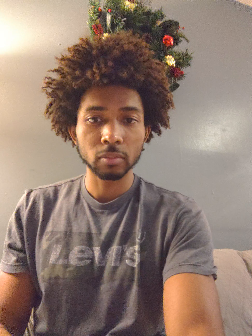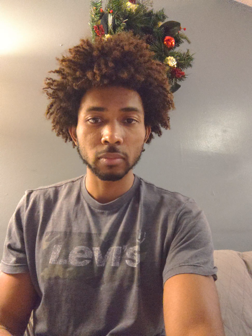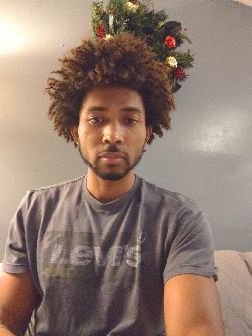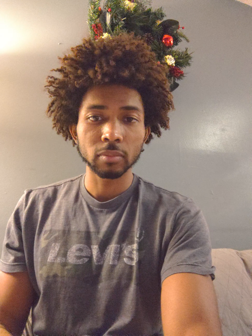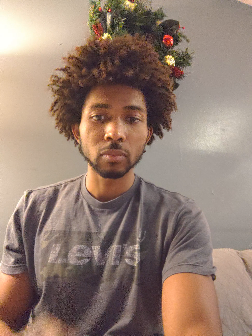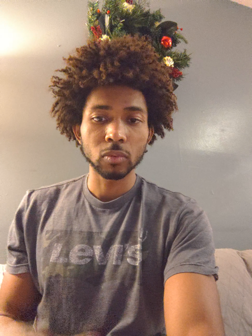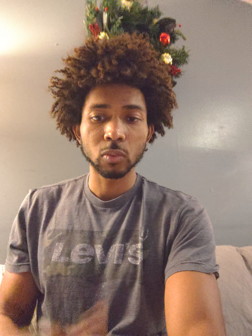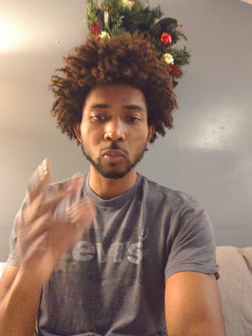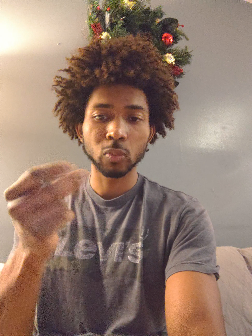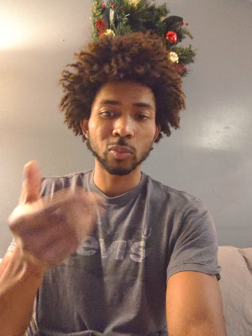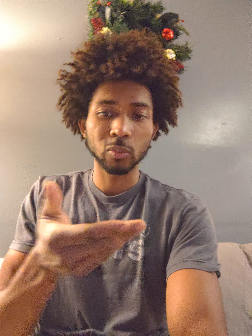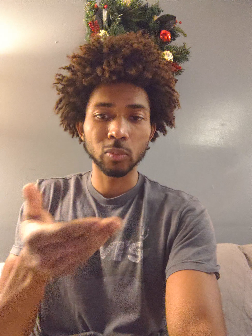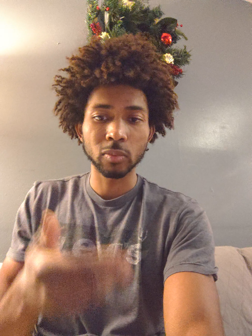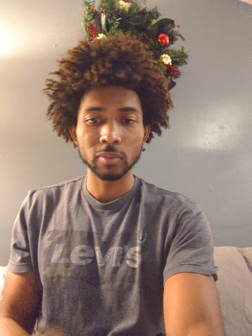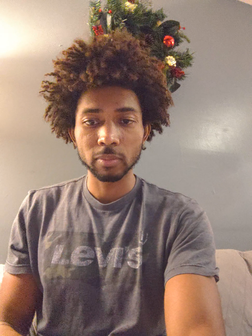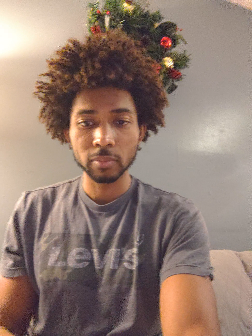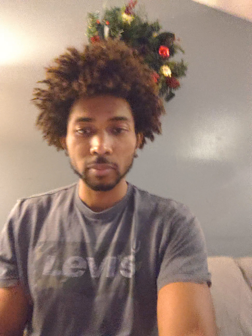puppy